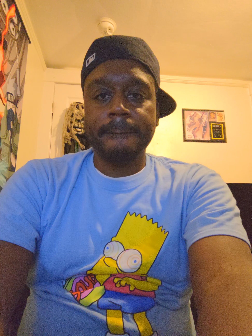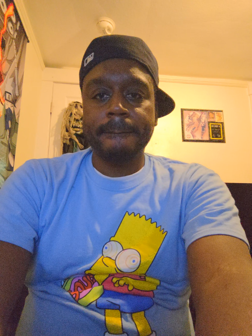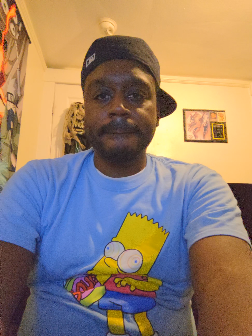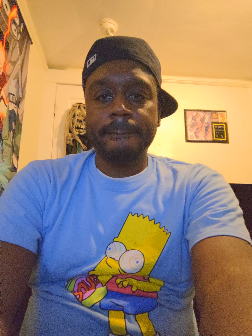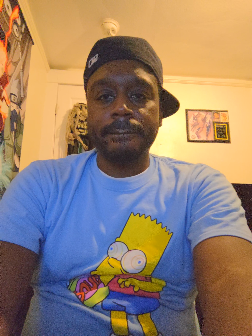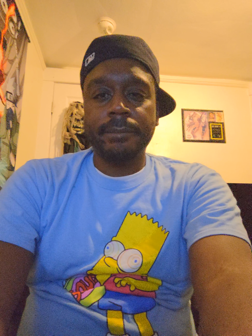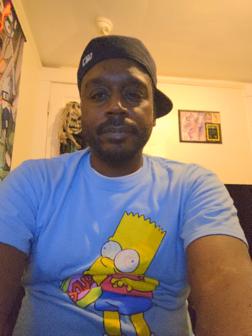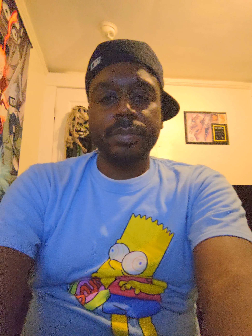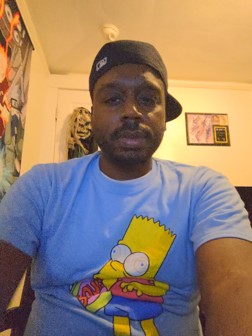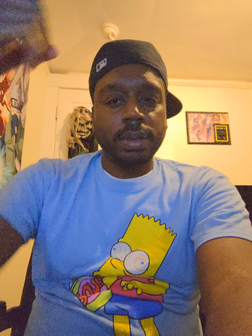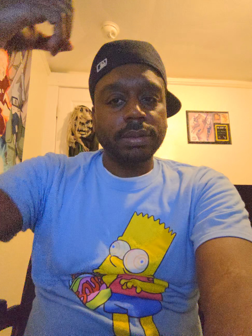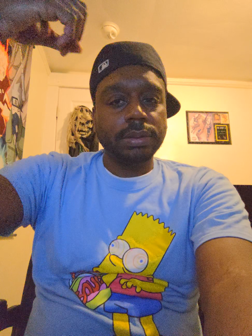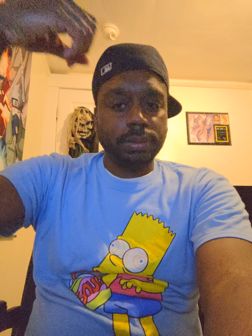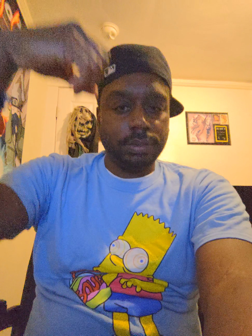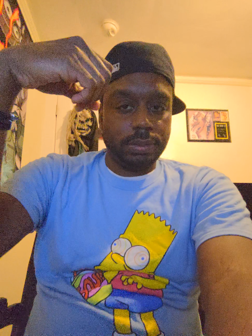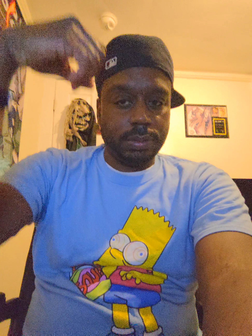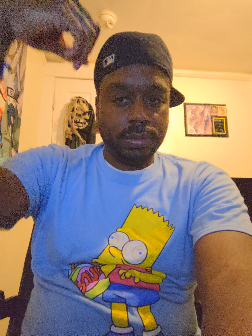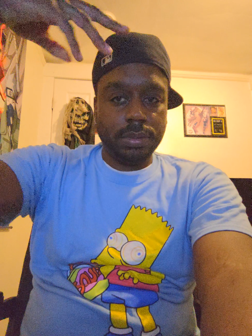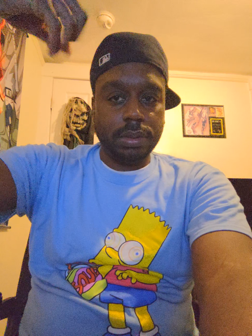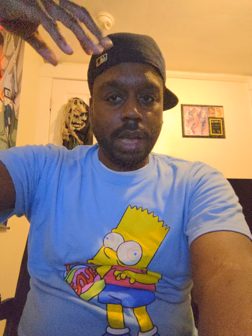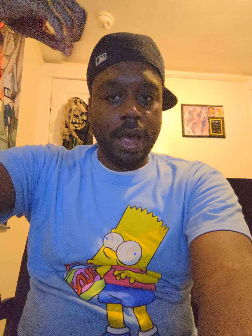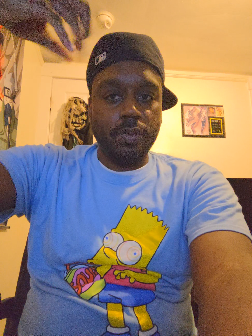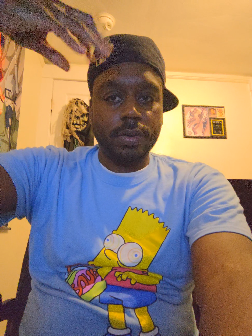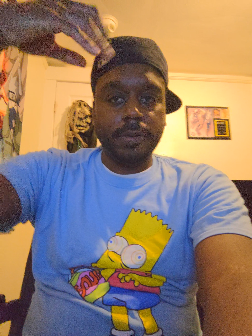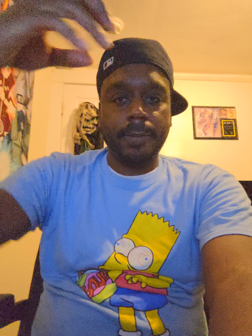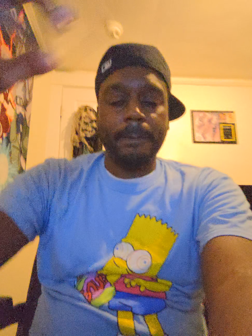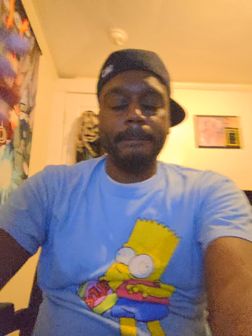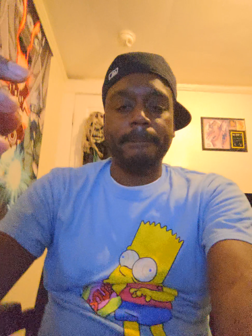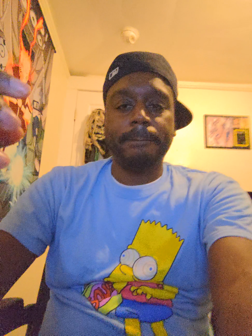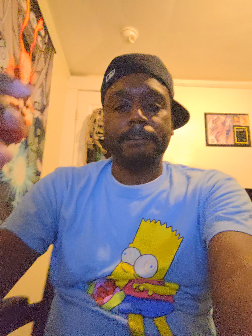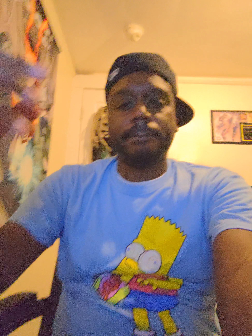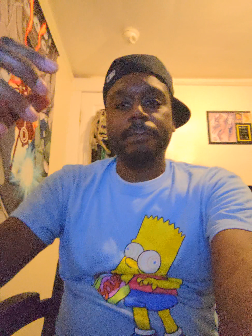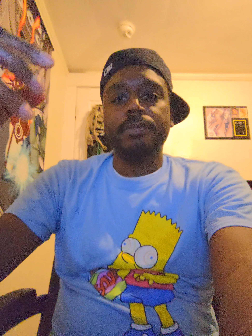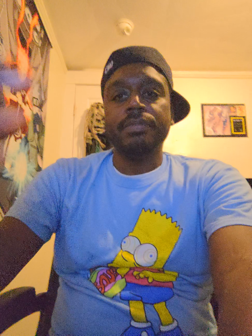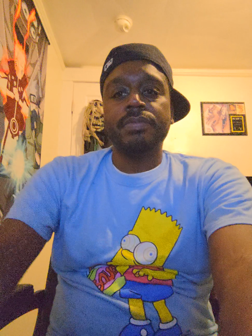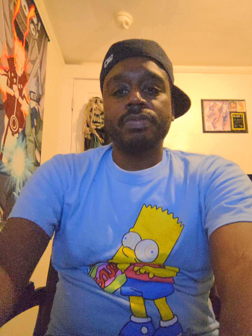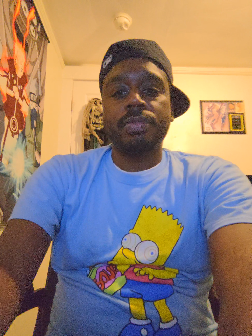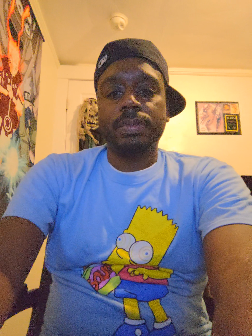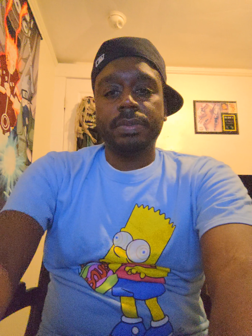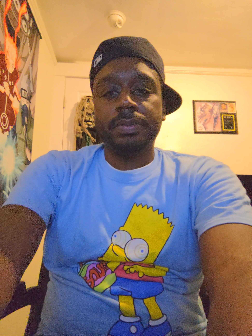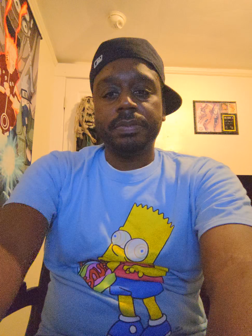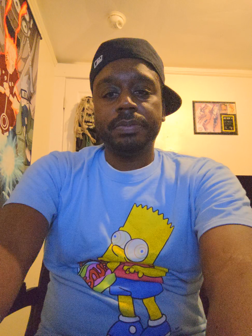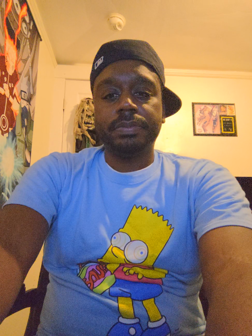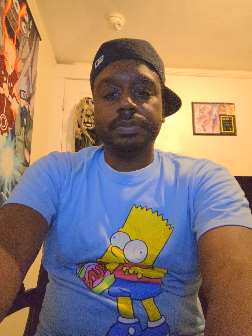shower